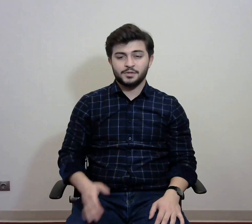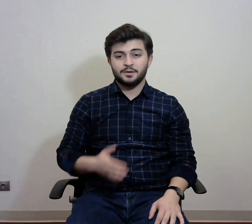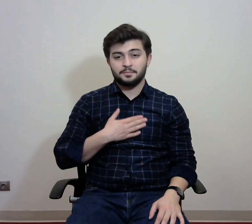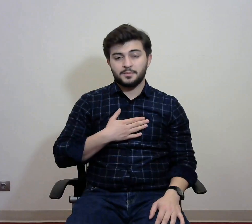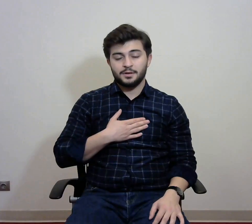mən